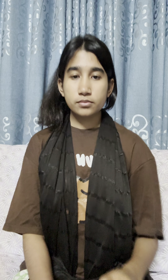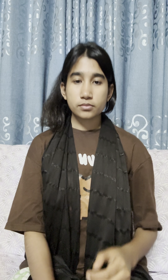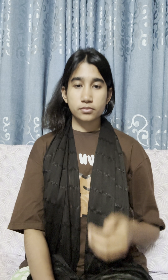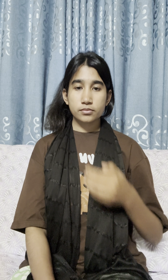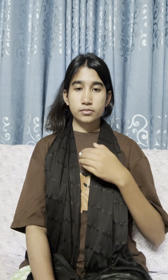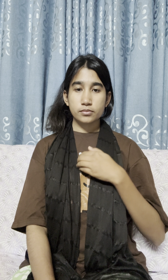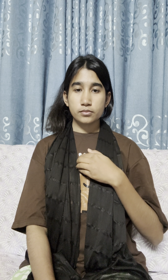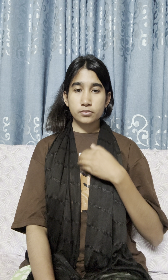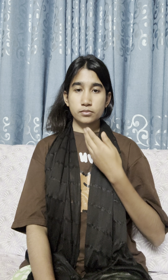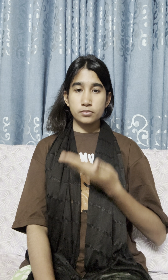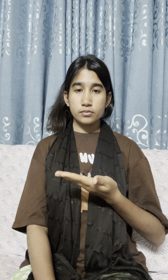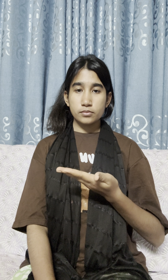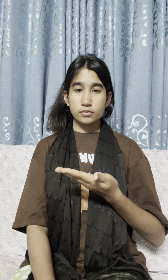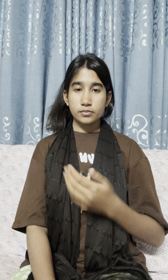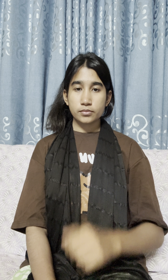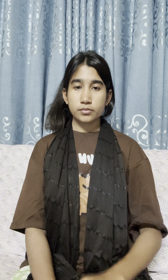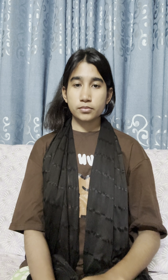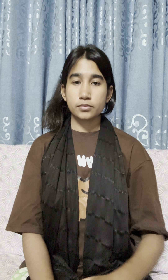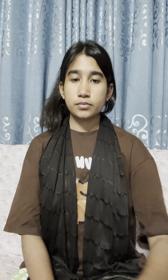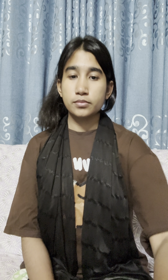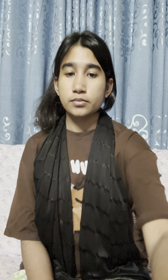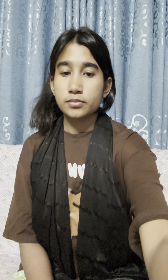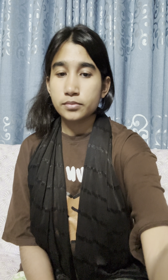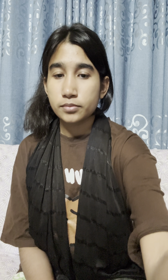ইচ্ছা করা